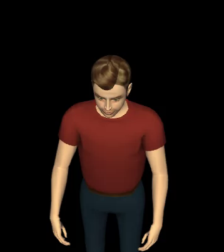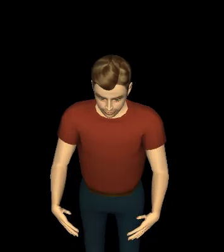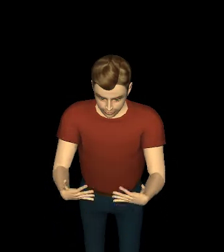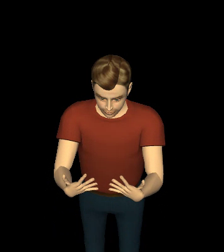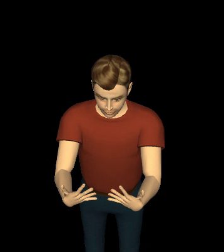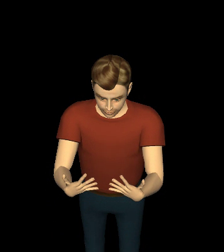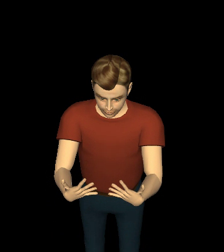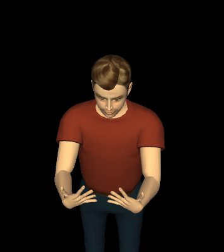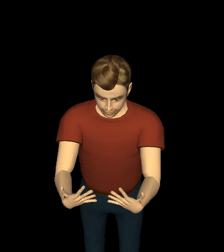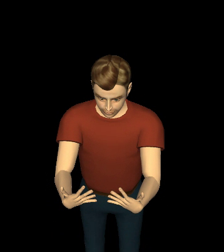يد